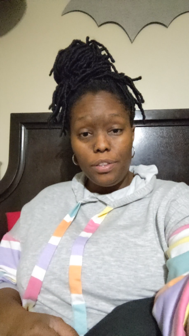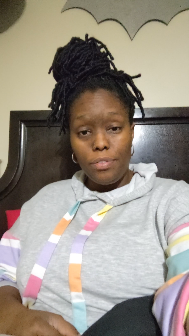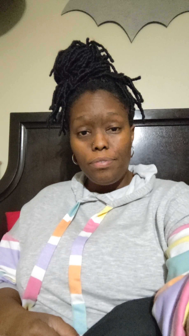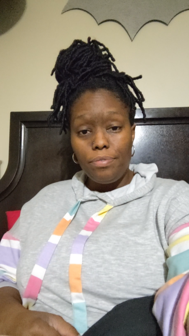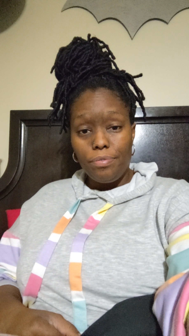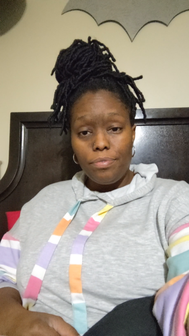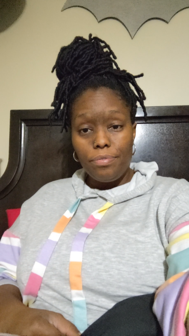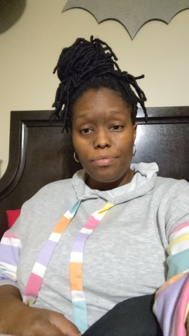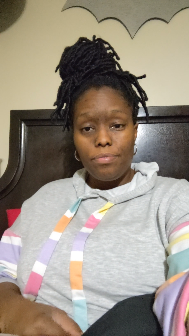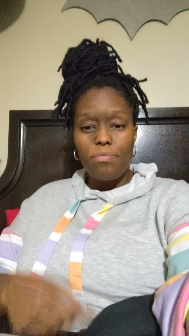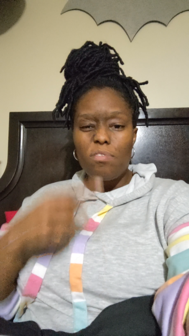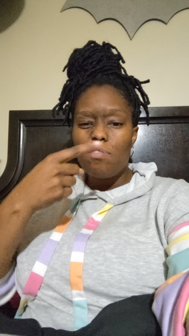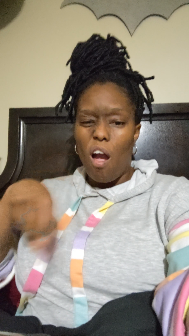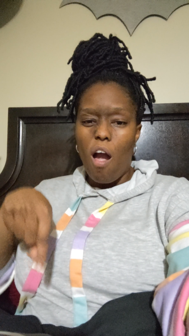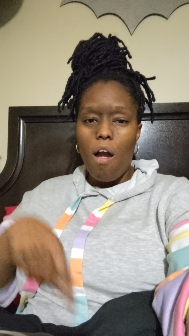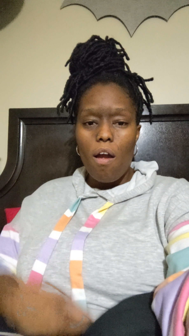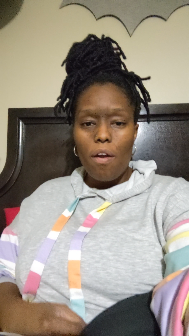cut